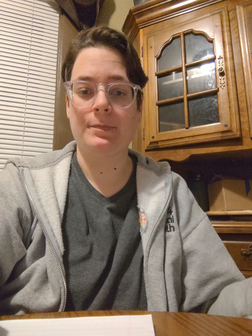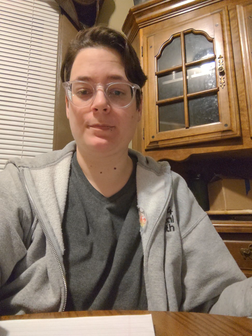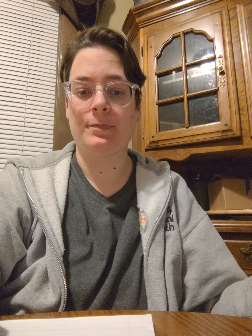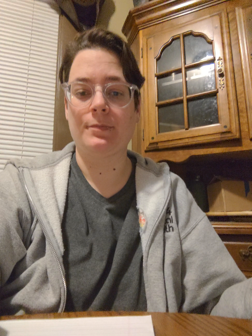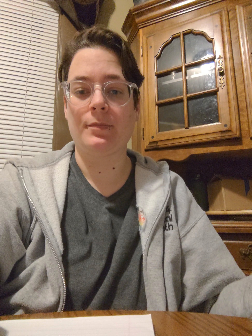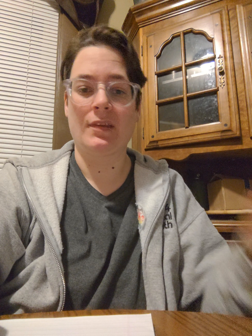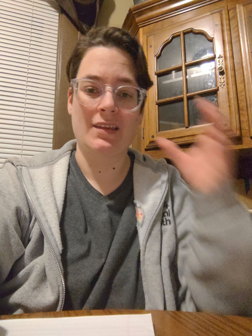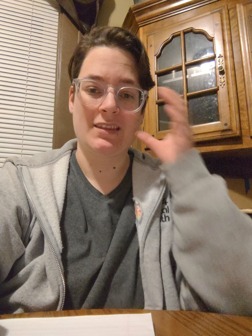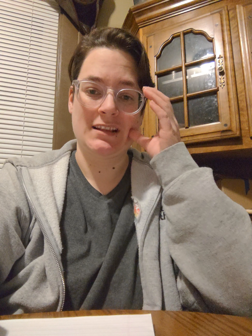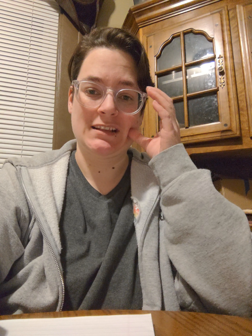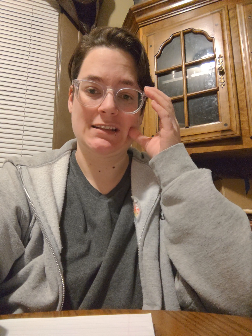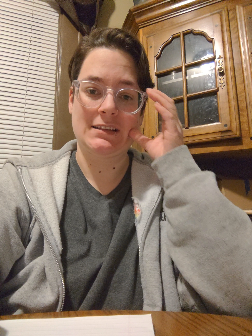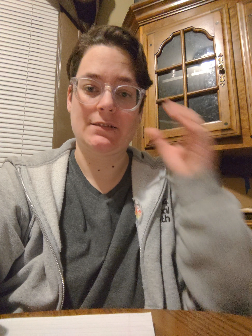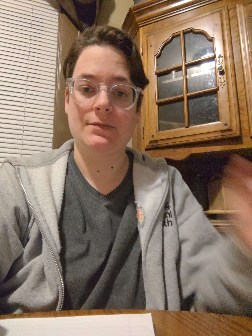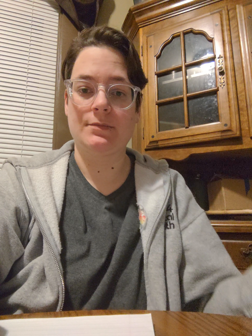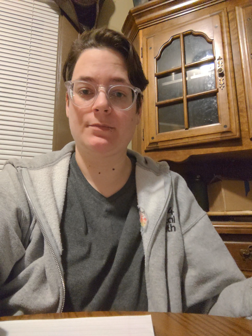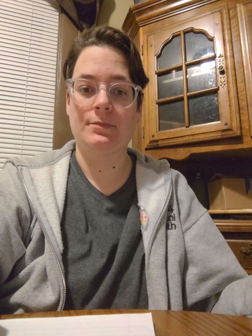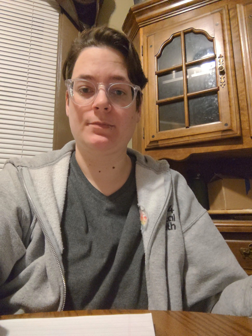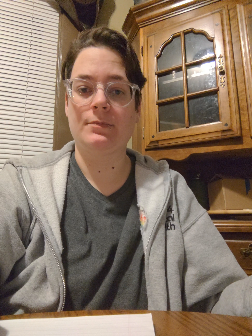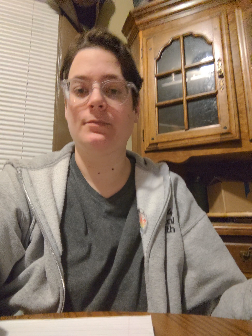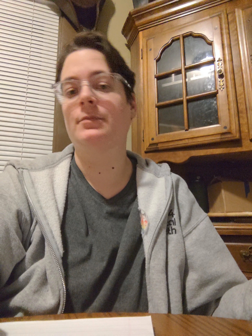listen